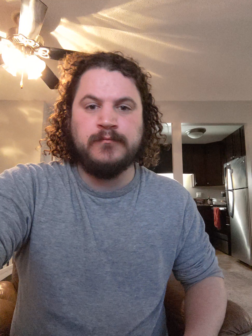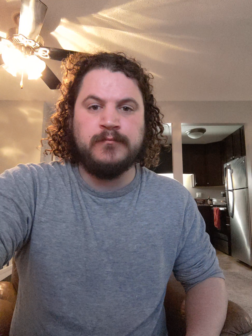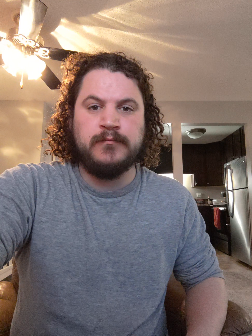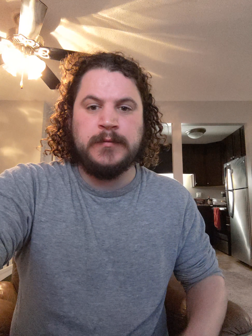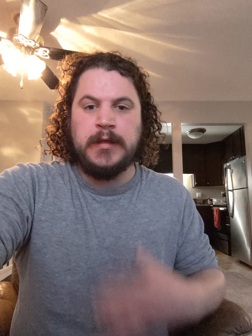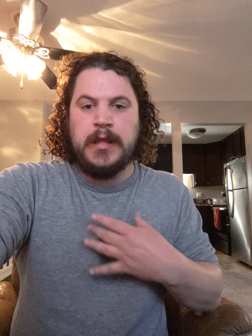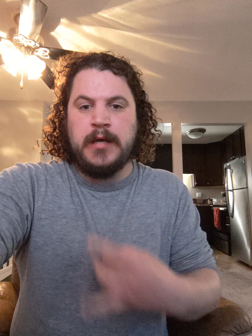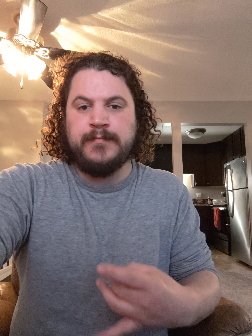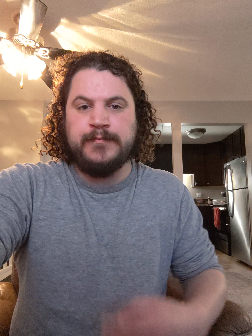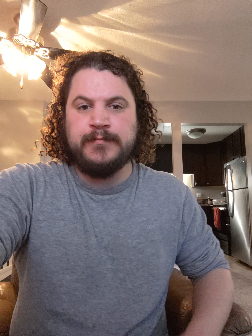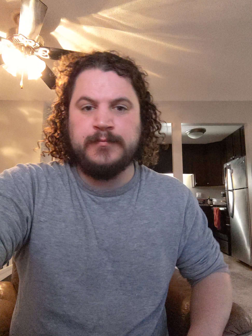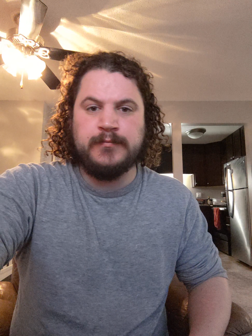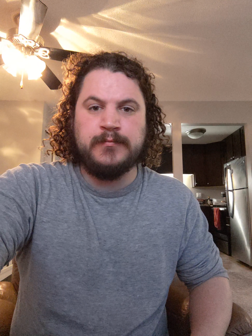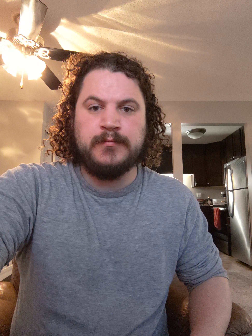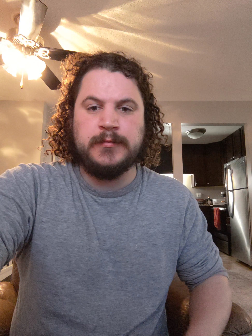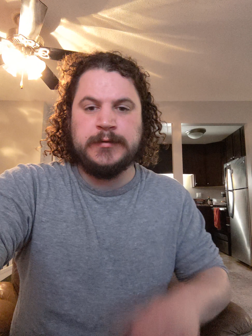like